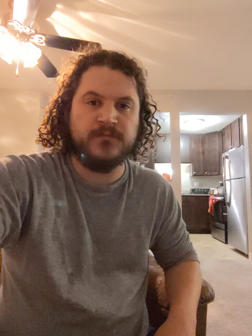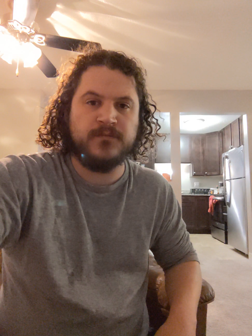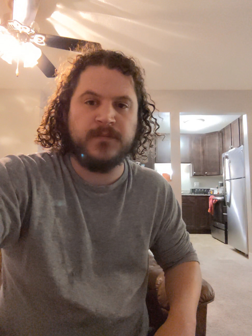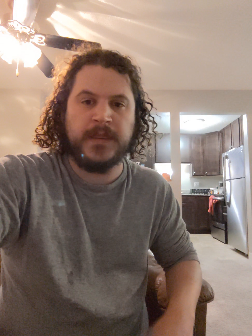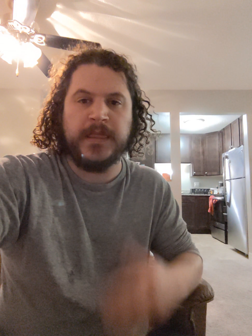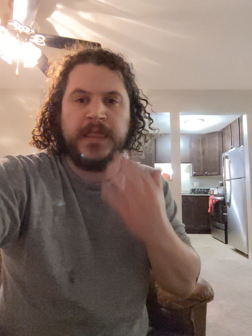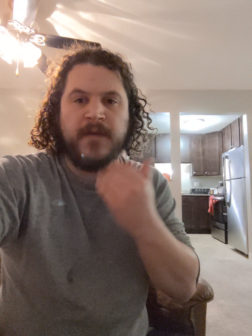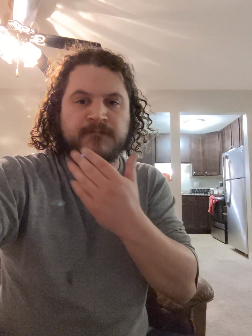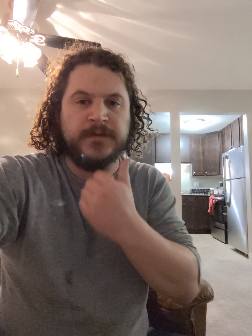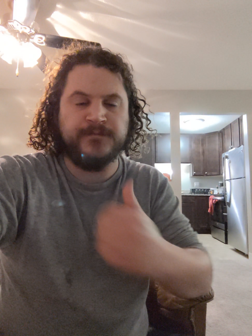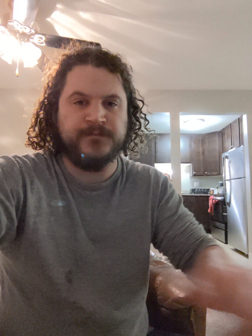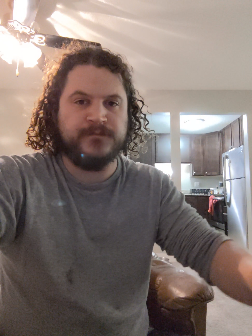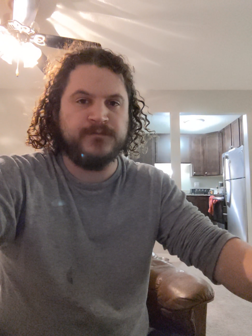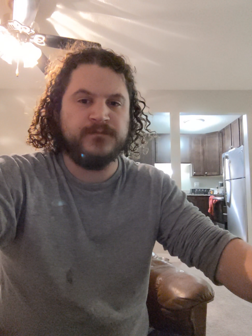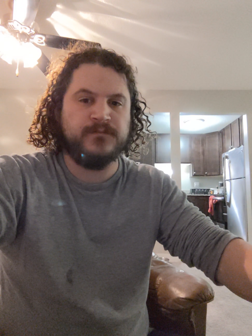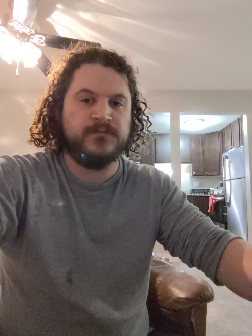napkin